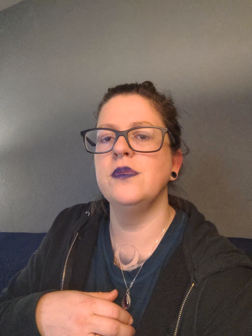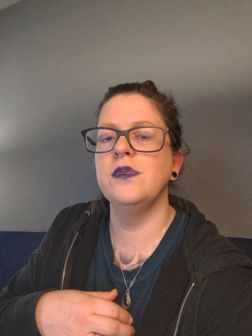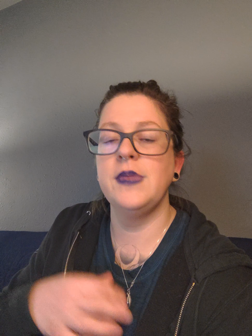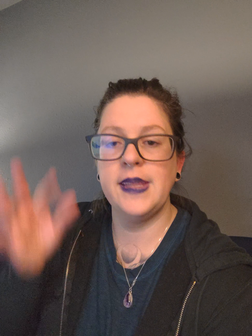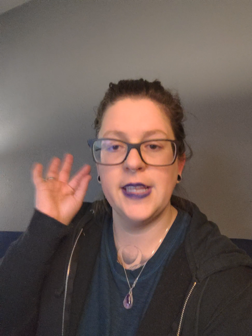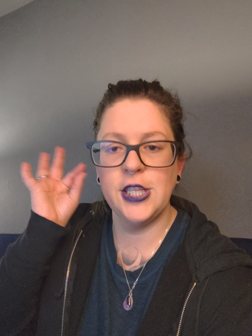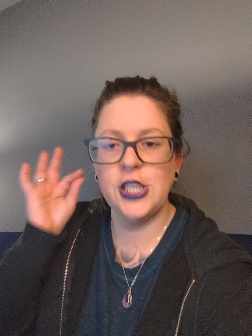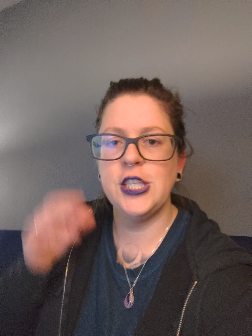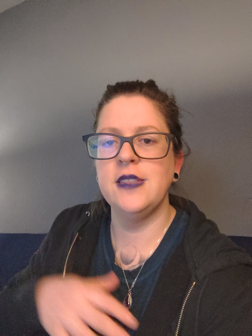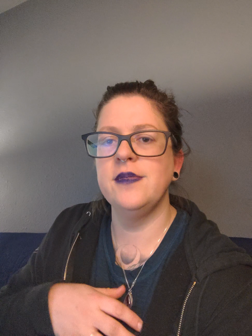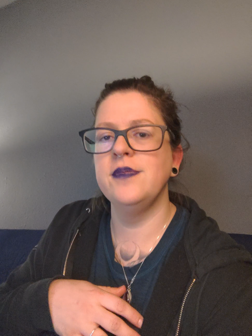hair